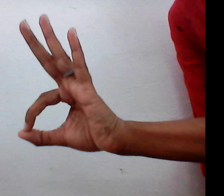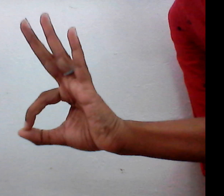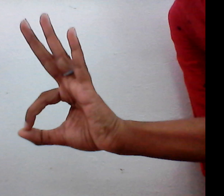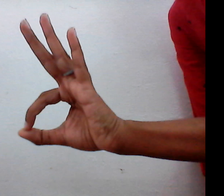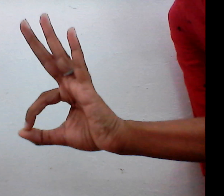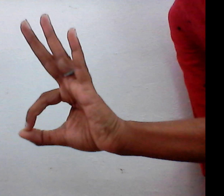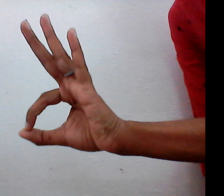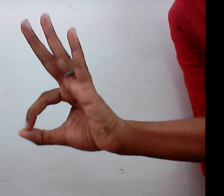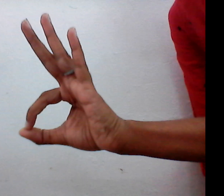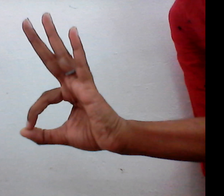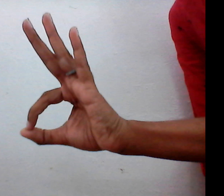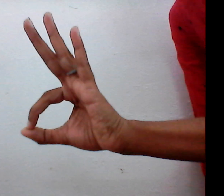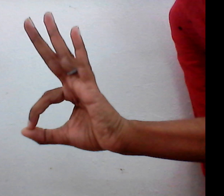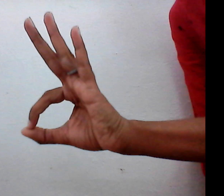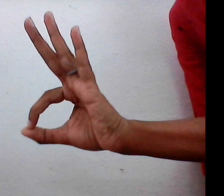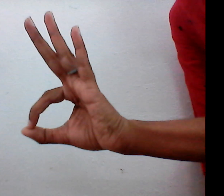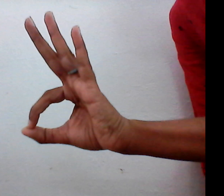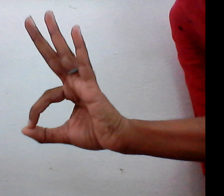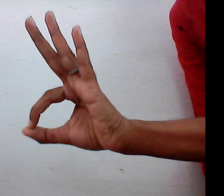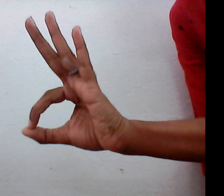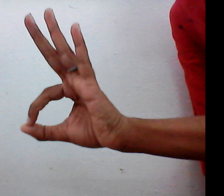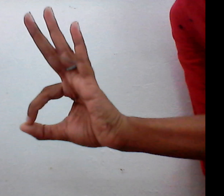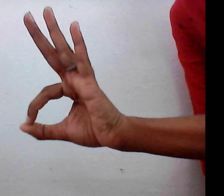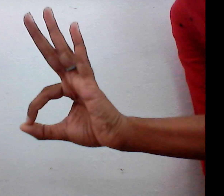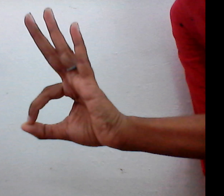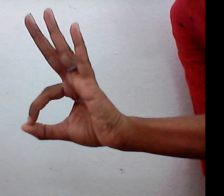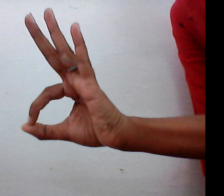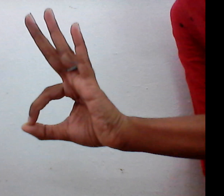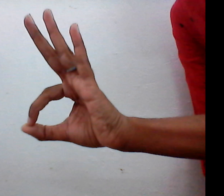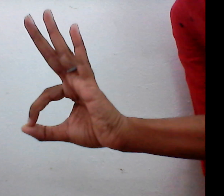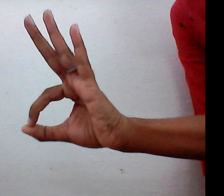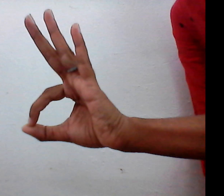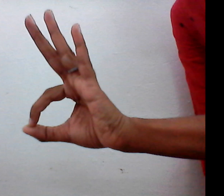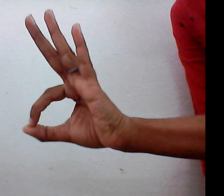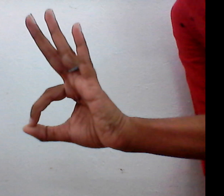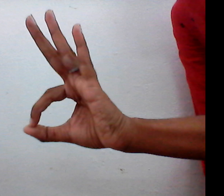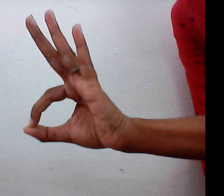ഒ